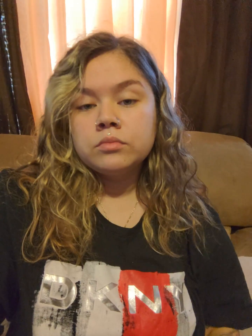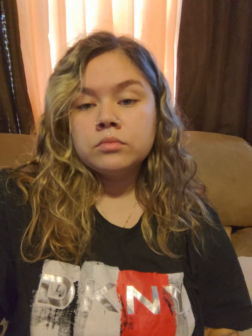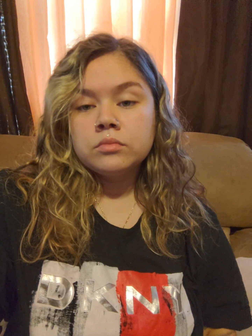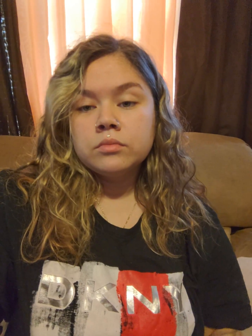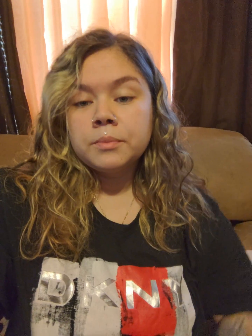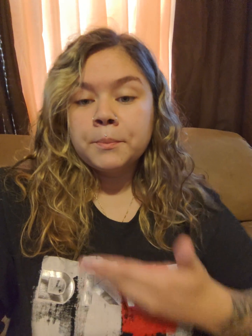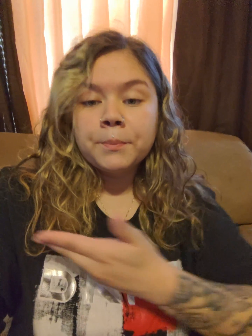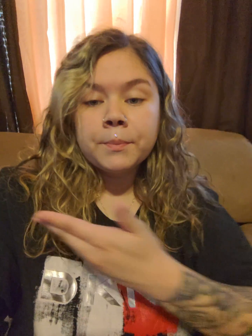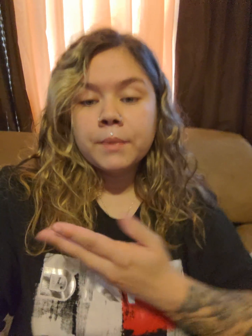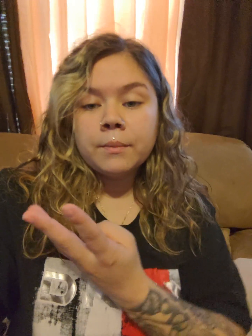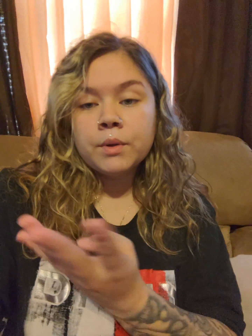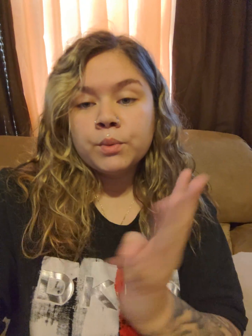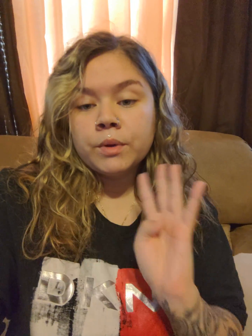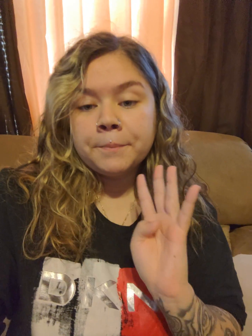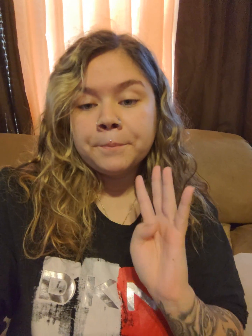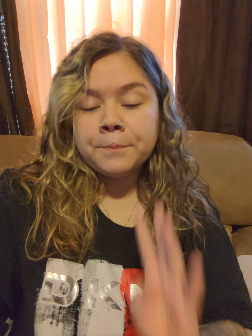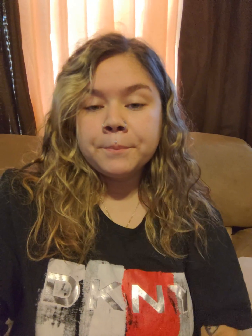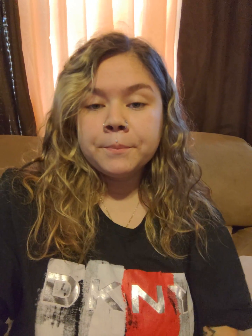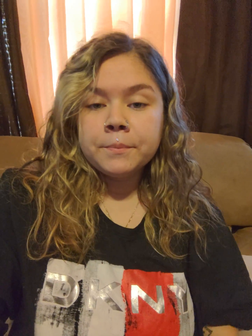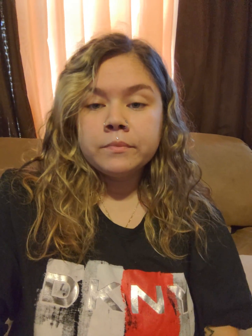crib